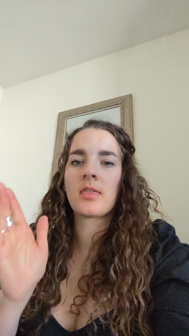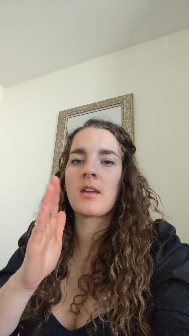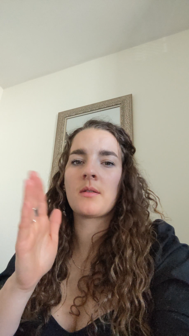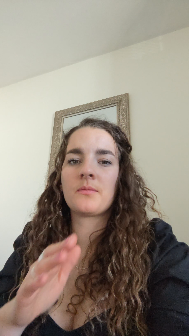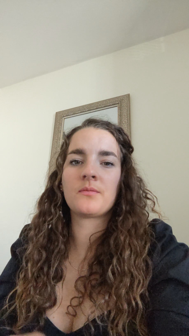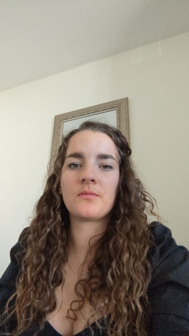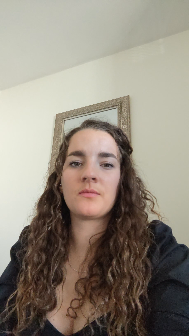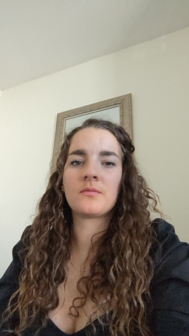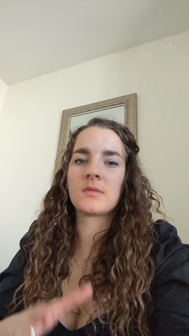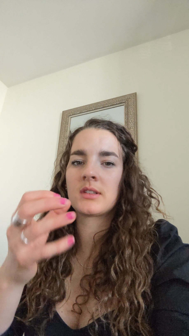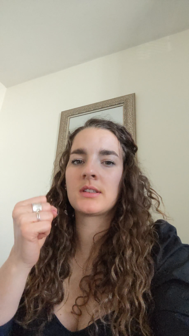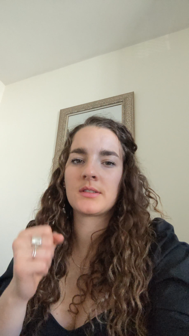get